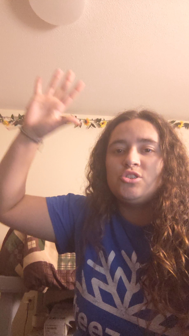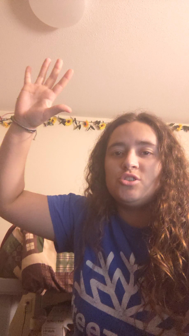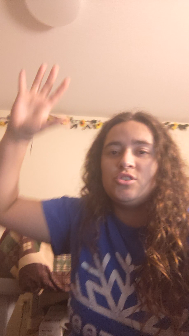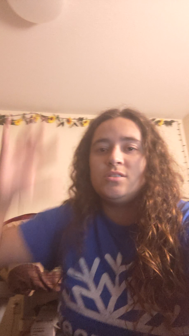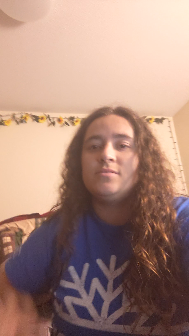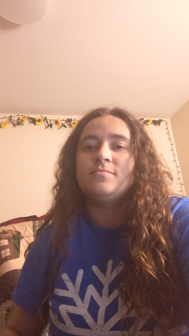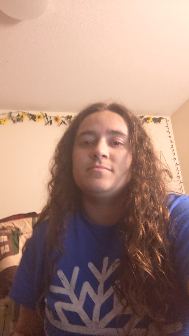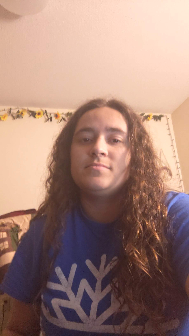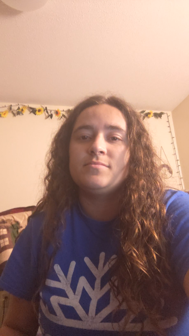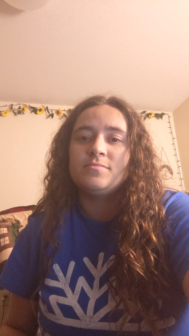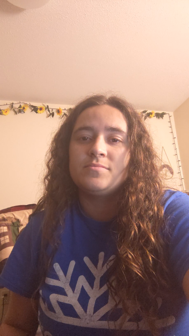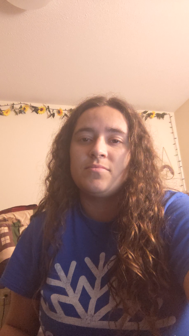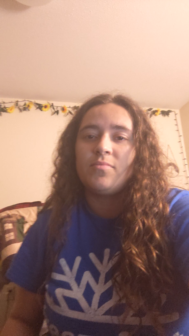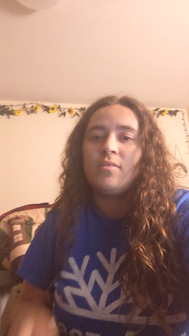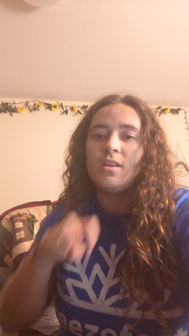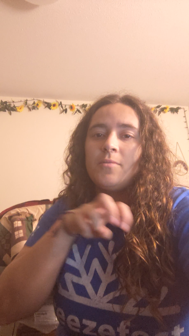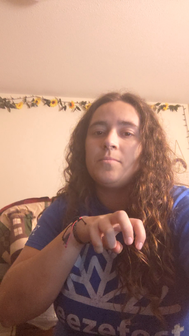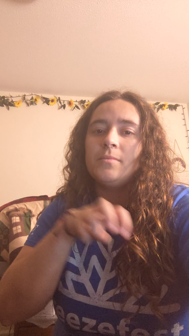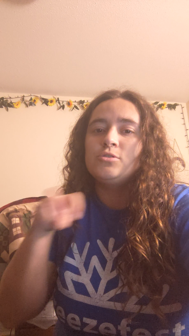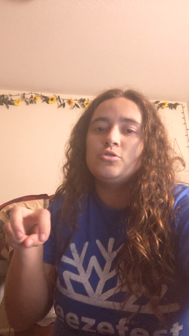bench